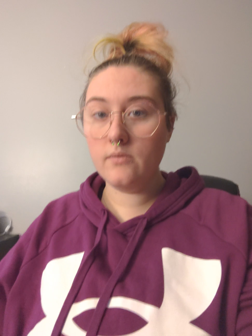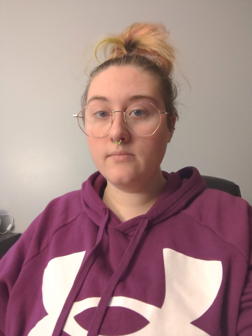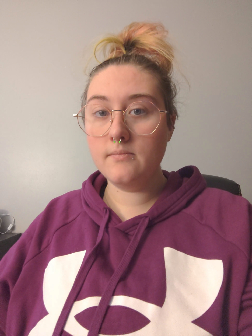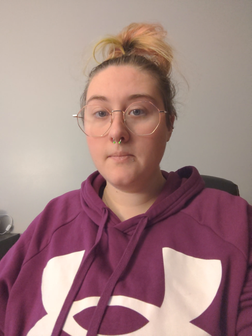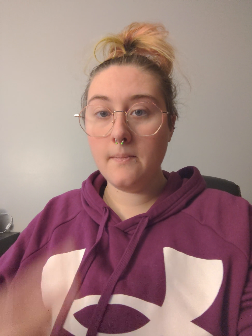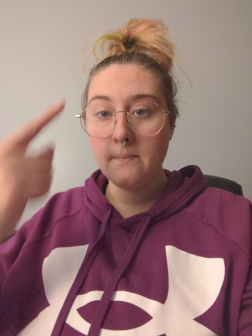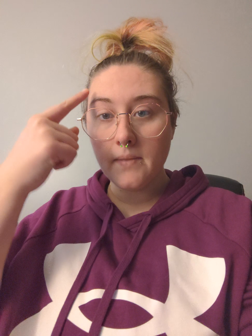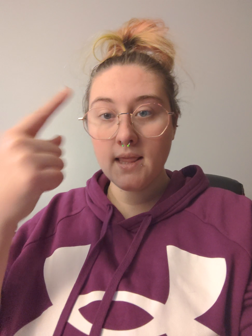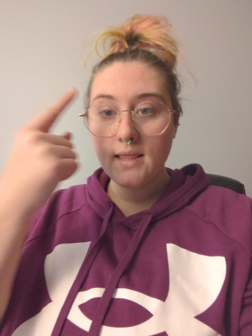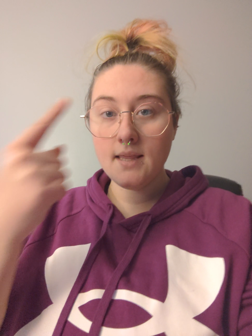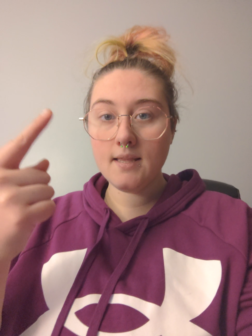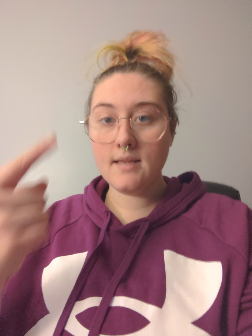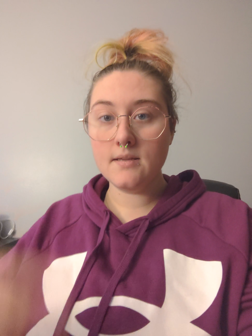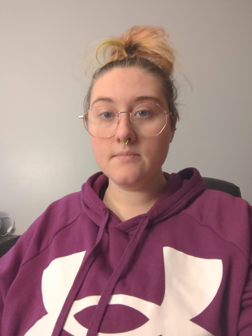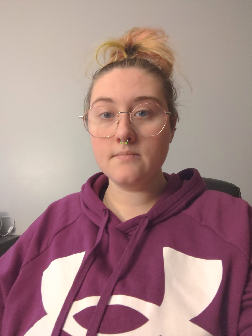penny